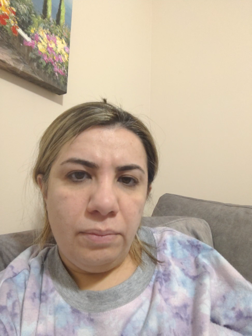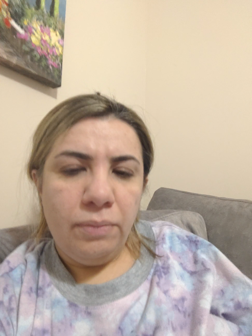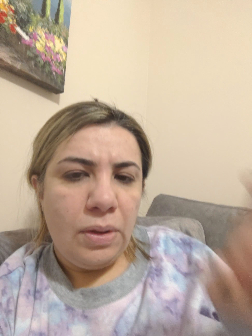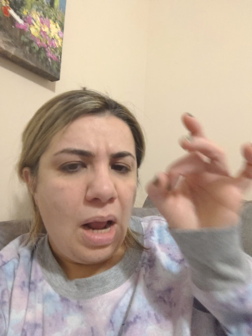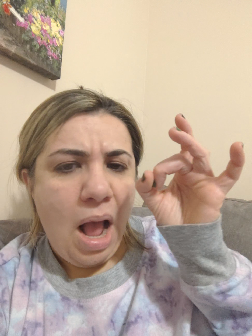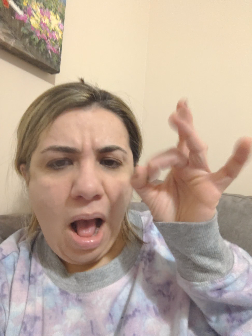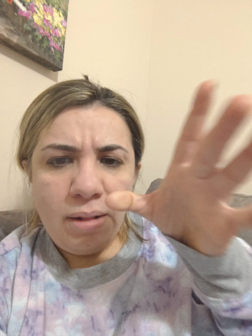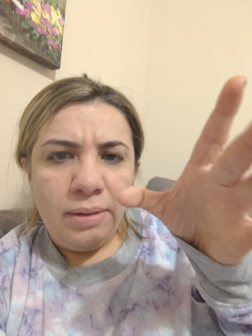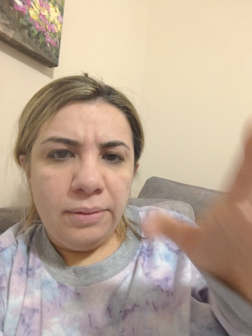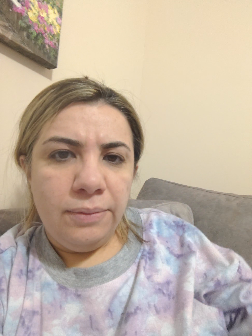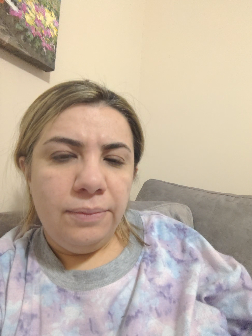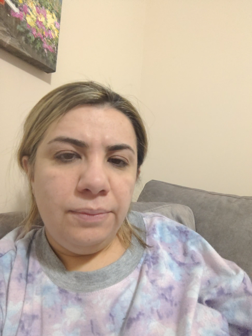hate